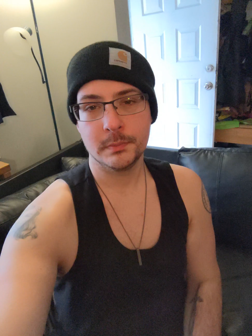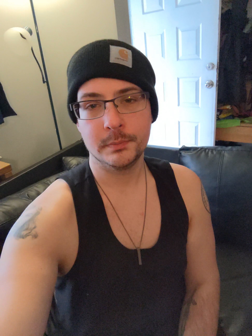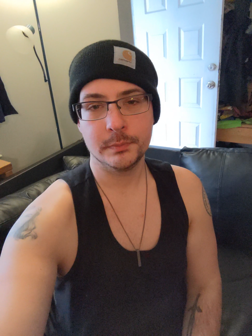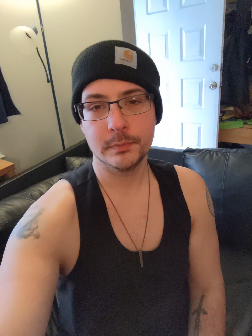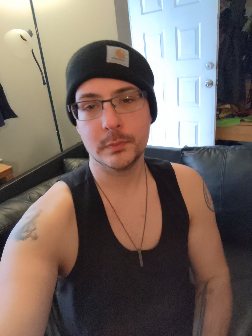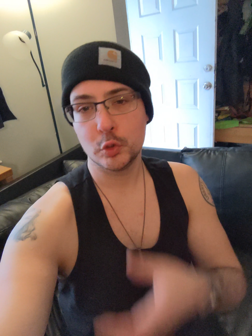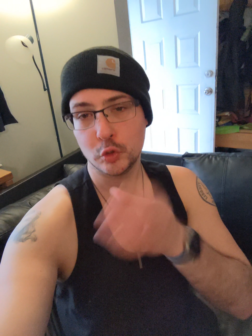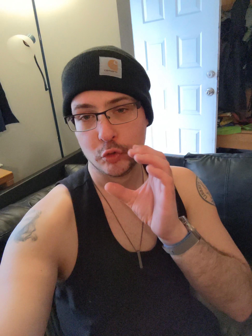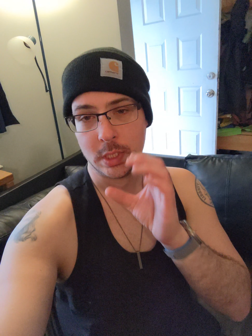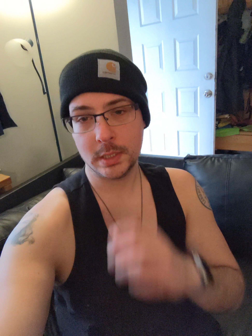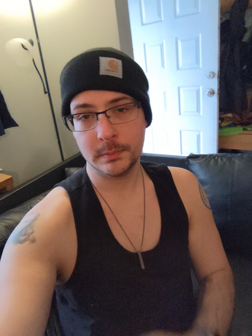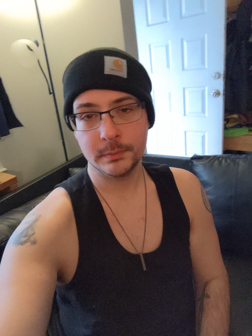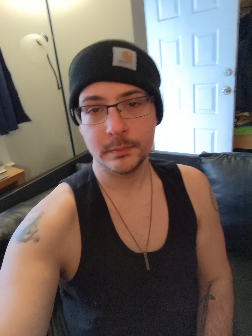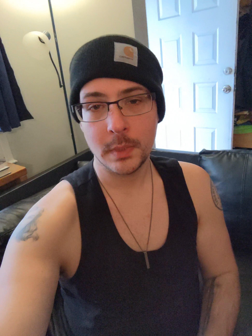drink